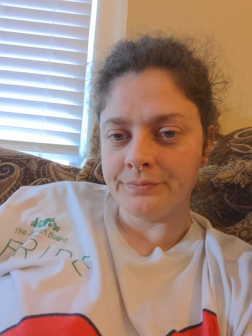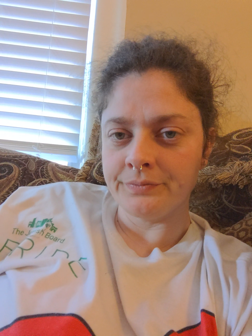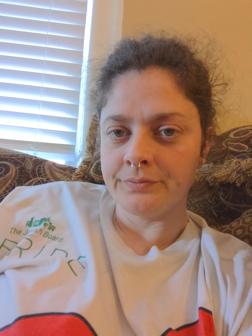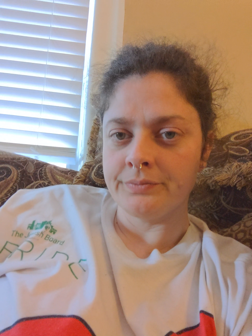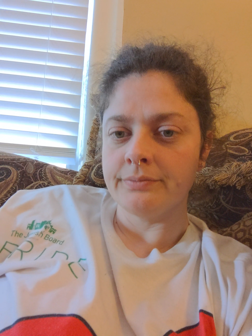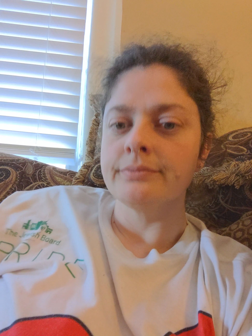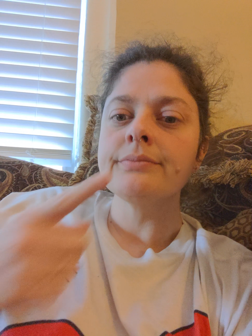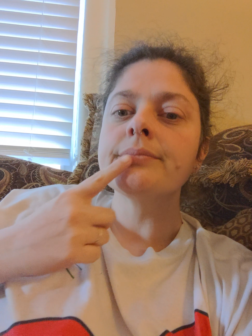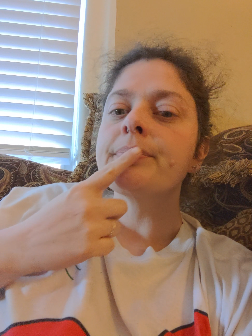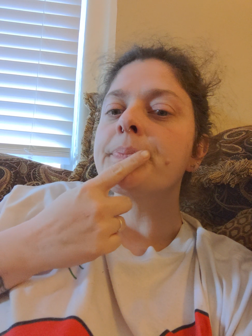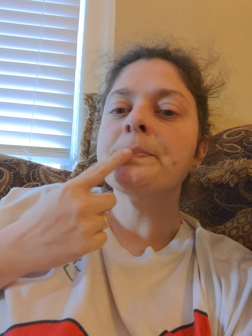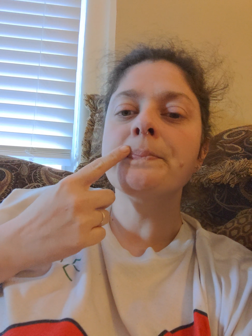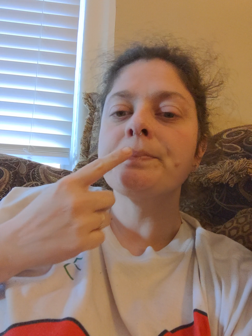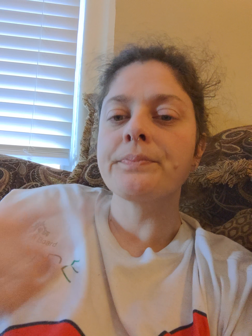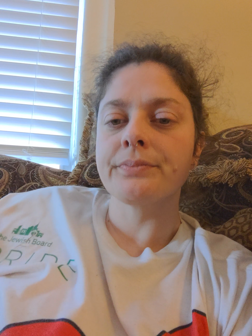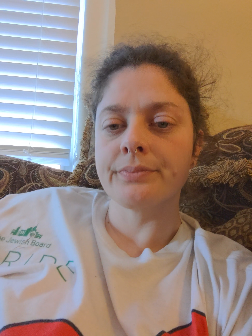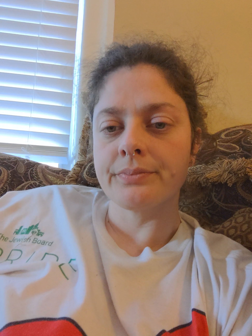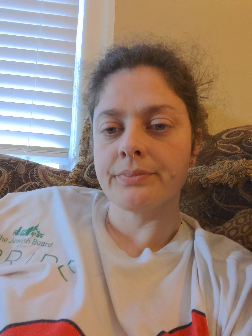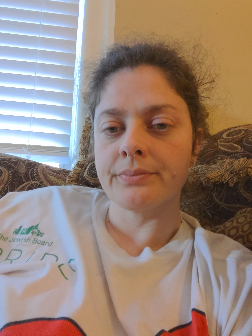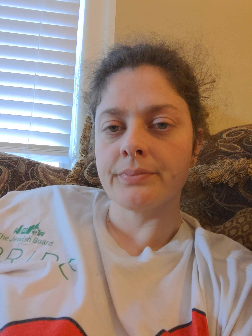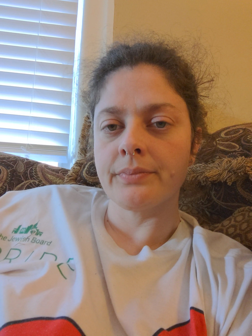lips